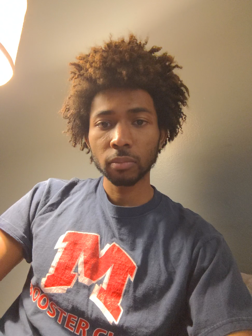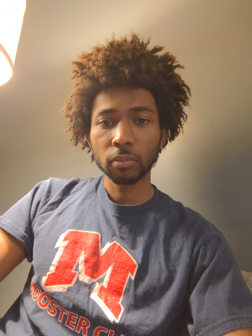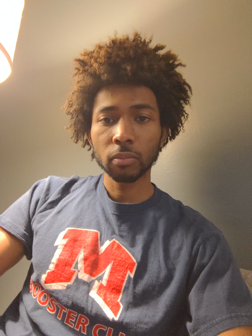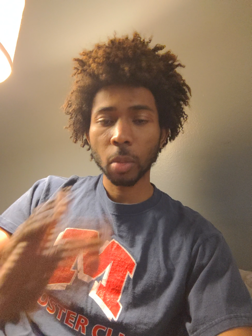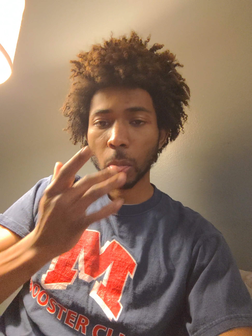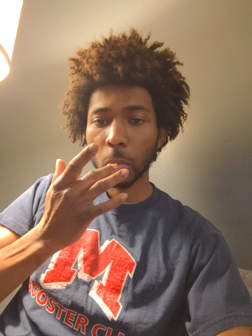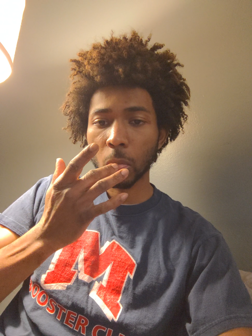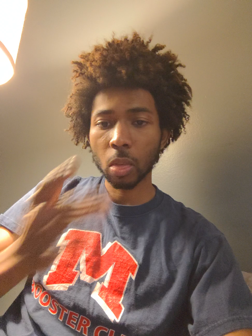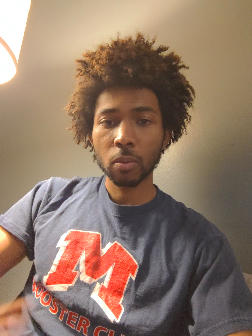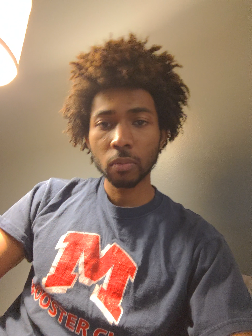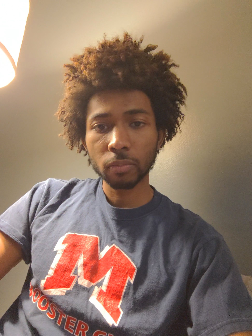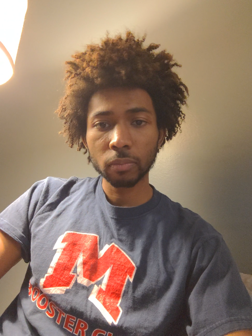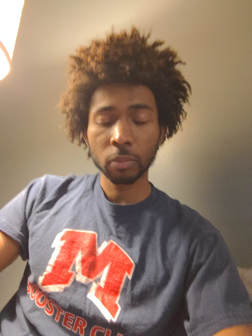taste